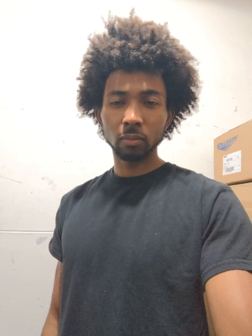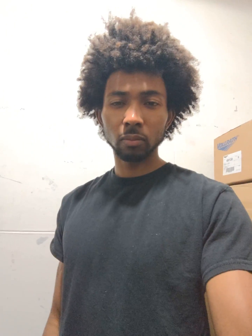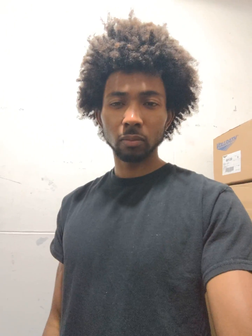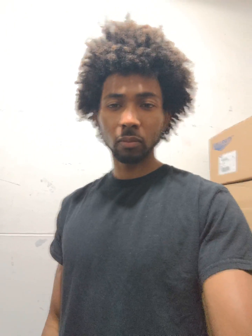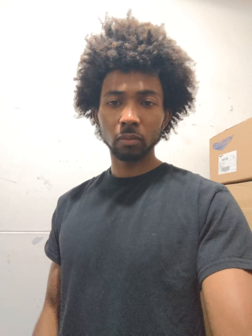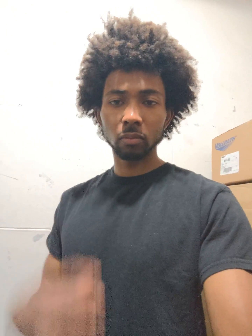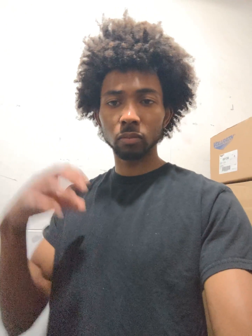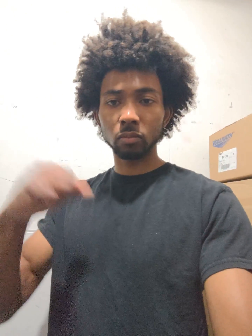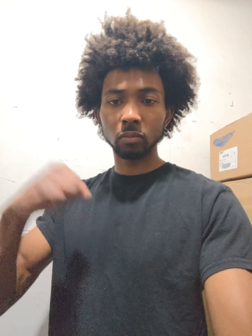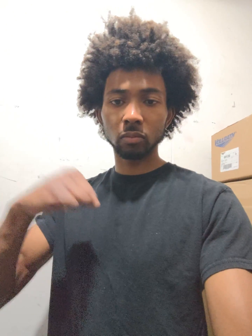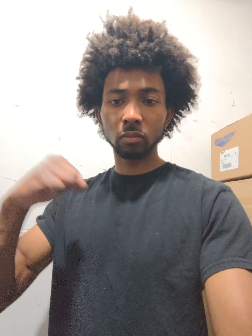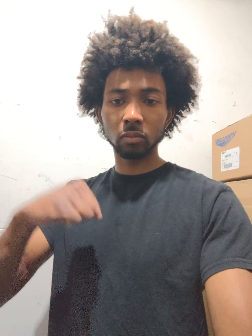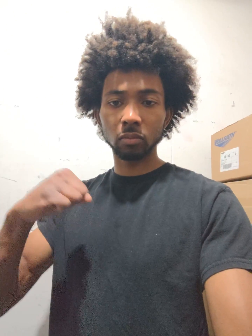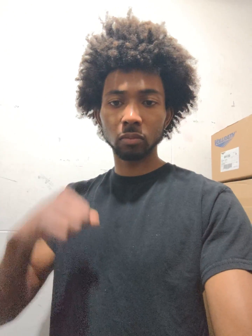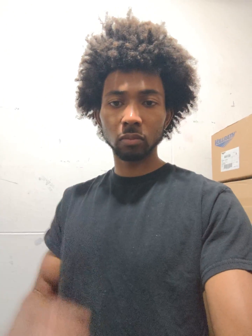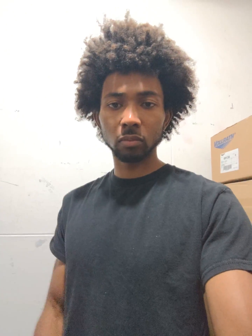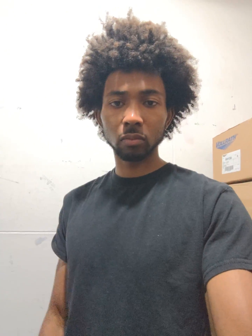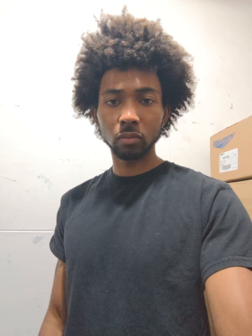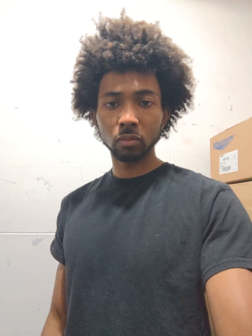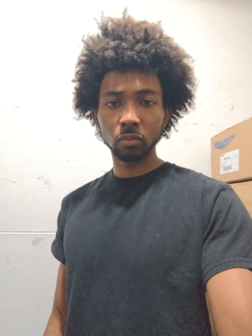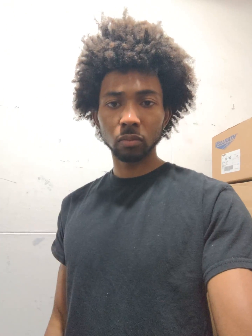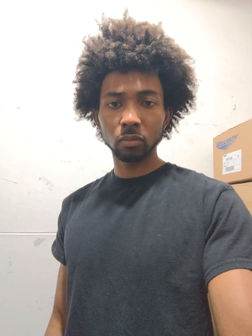rock